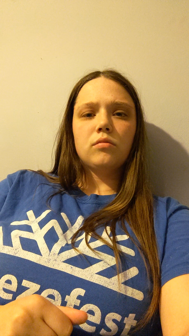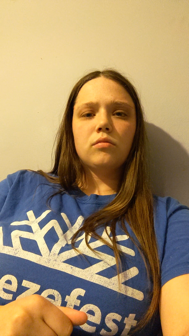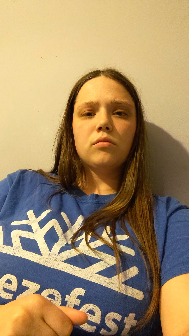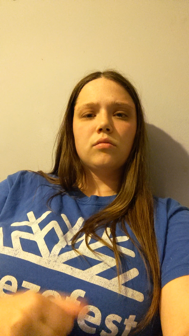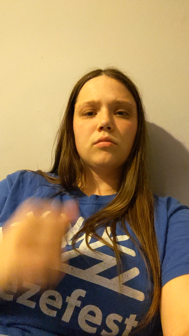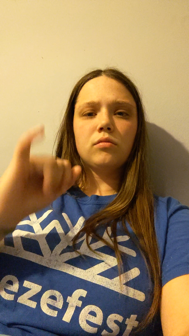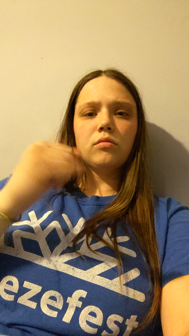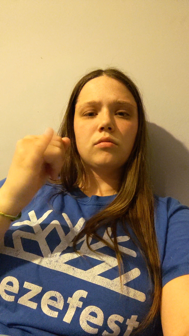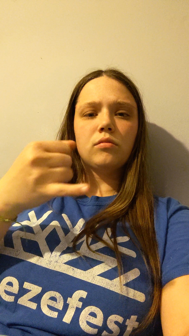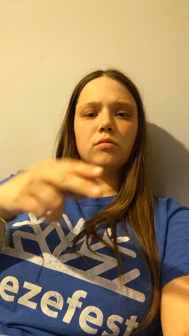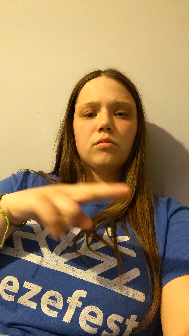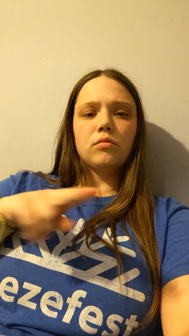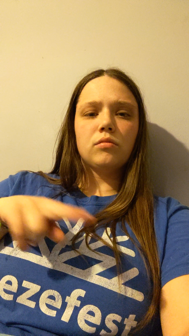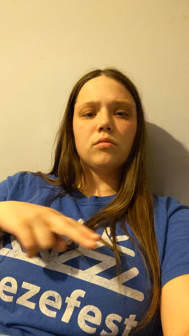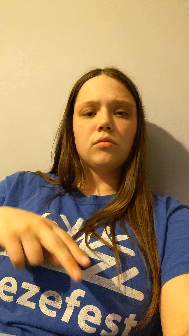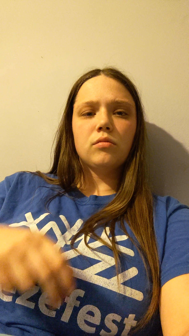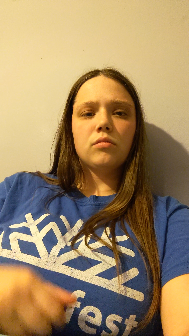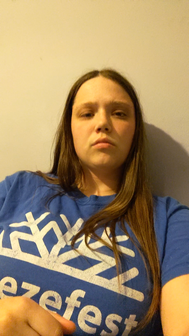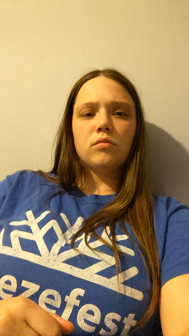jelly